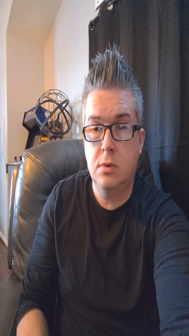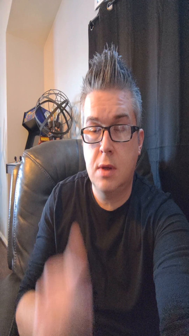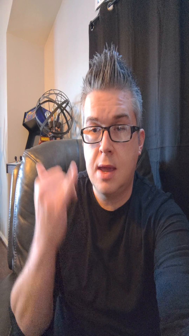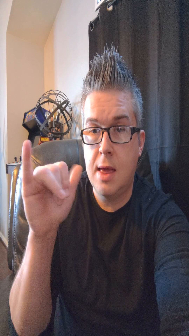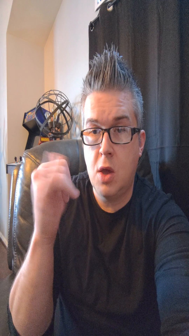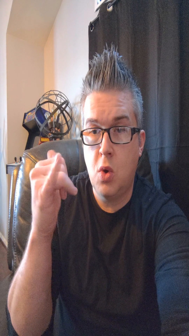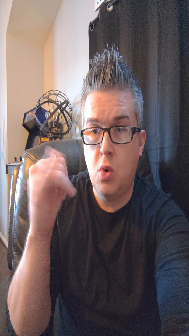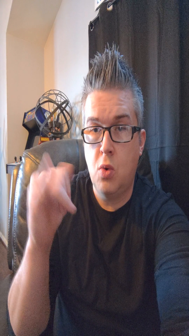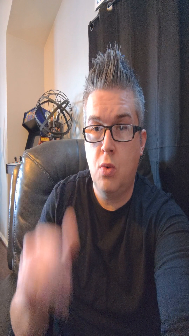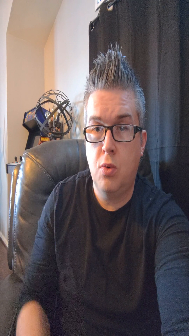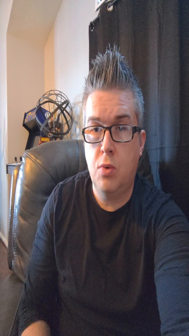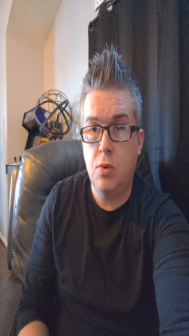yellow